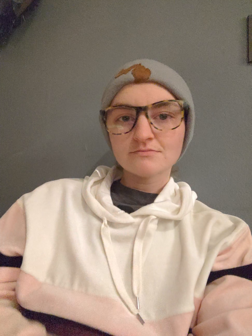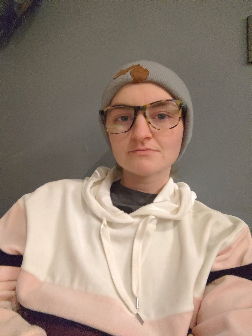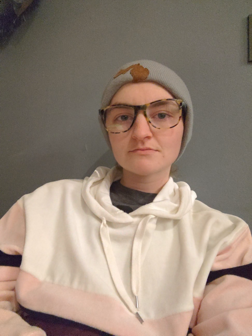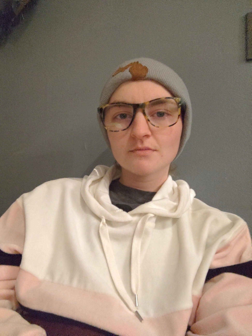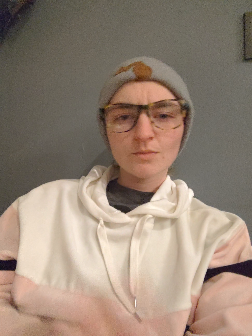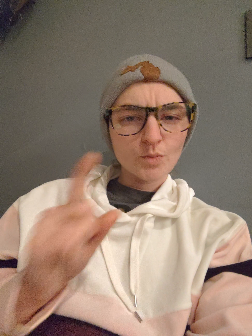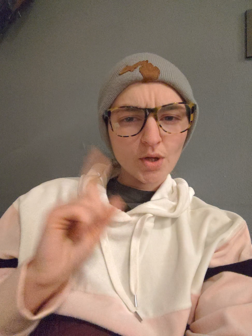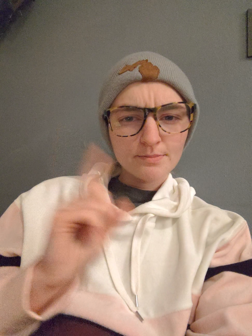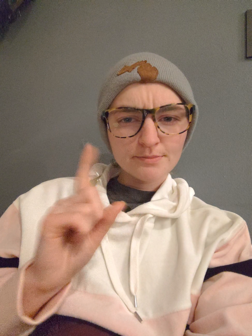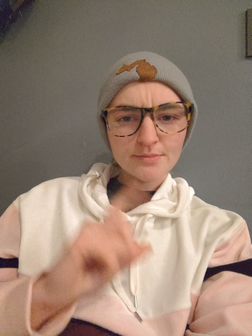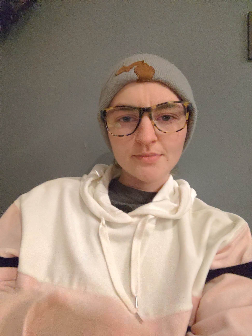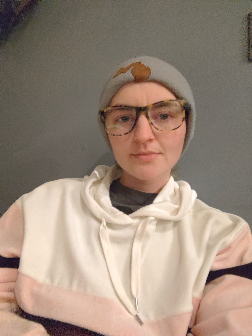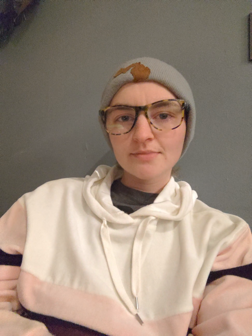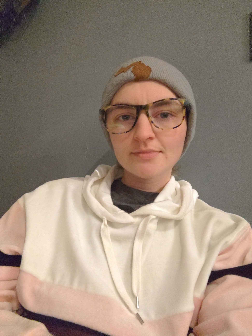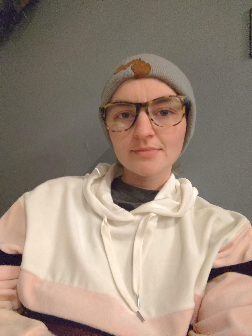where